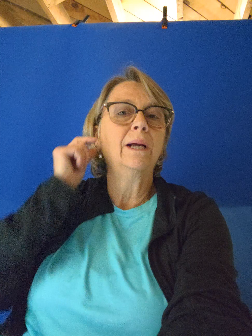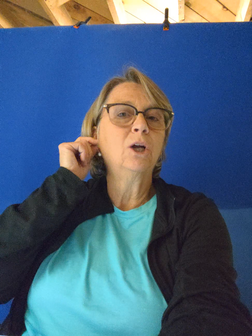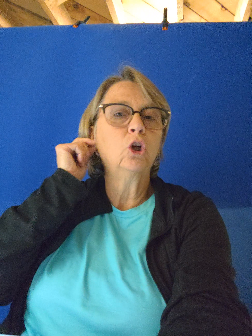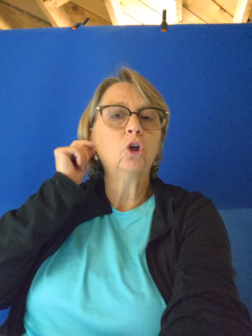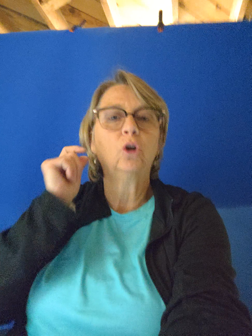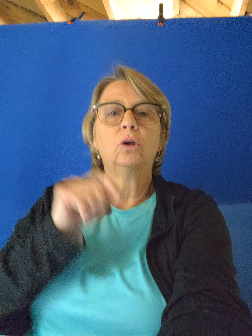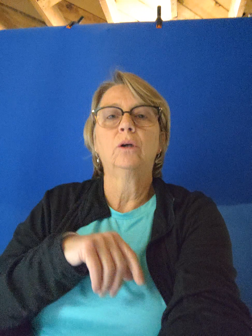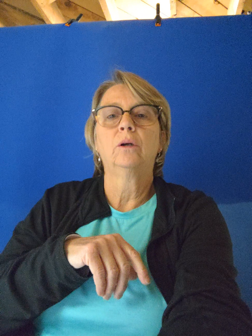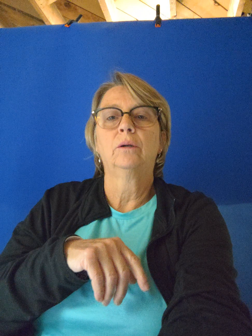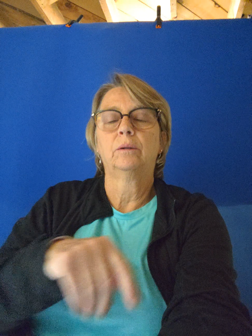ear